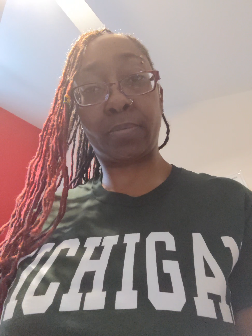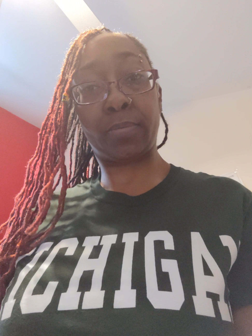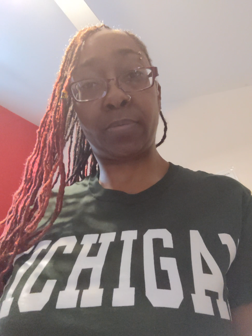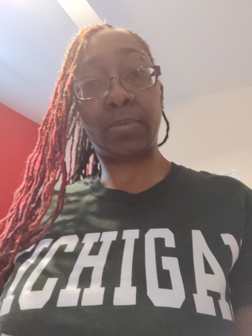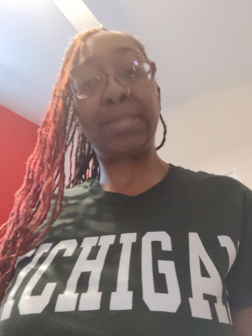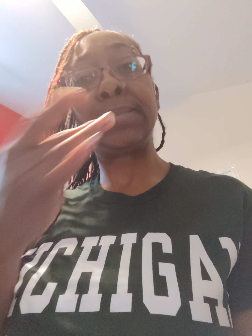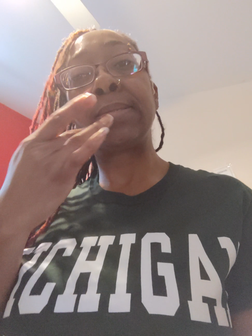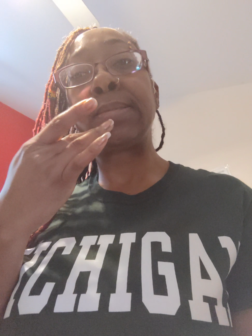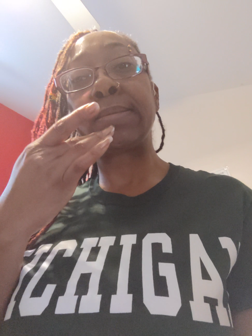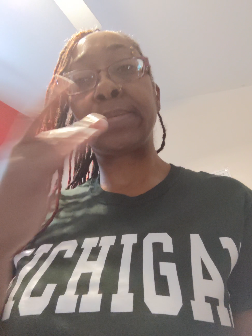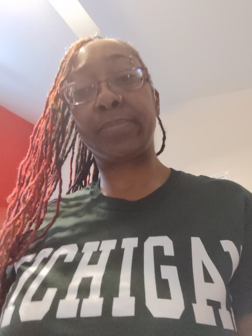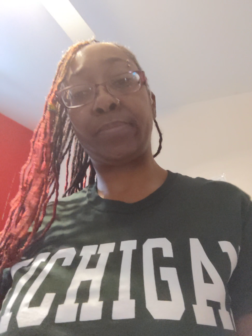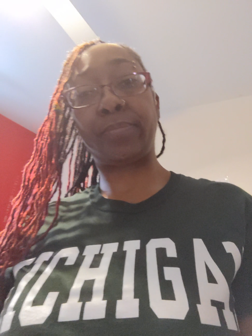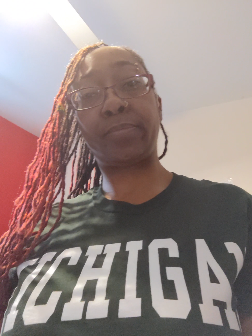taste